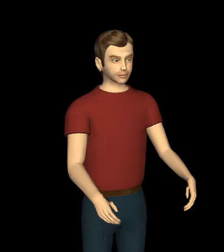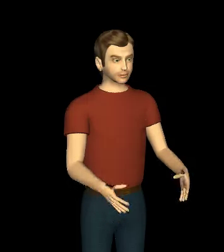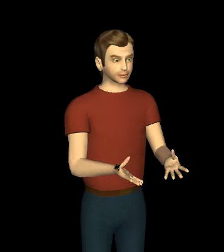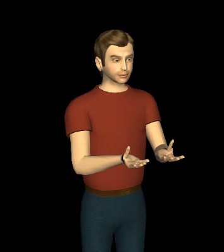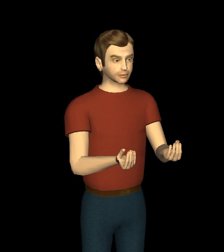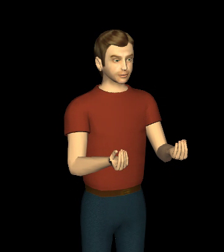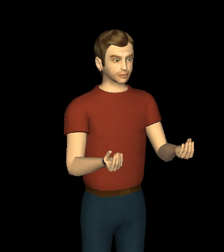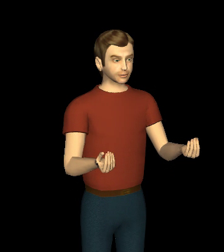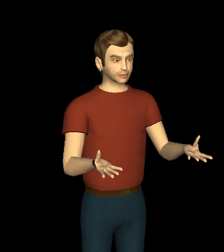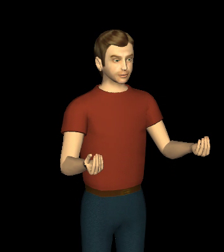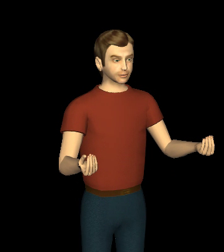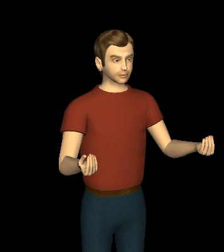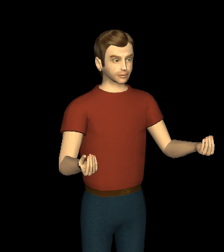كثيرا